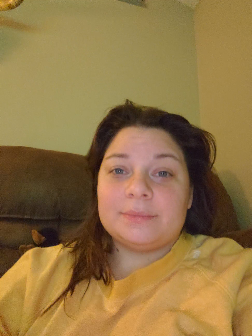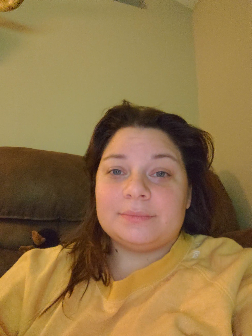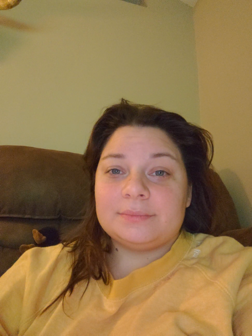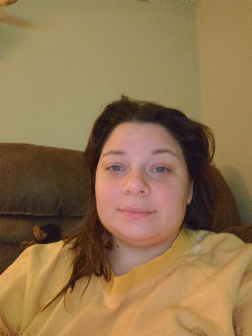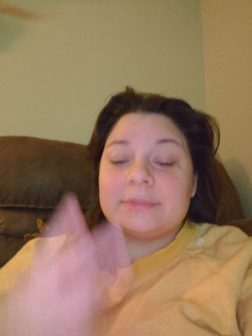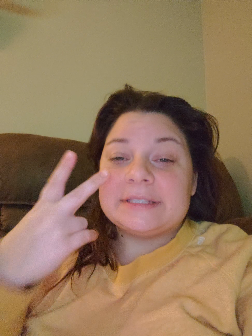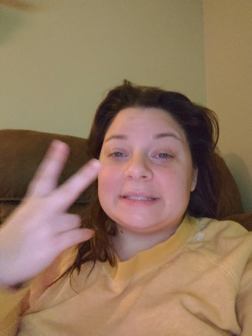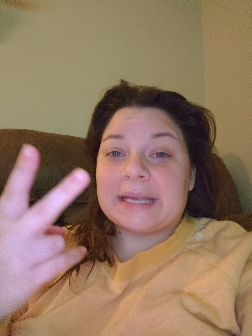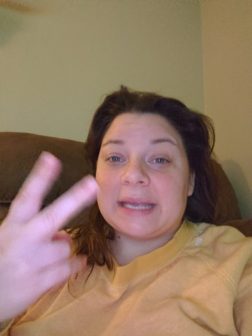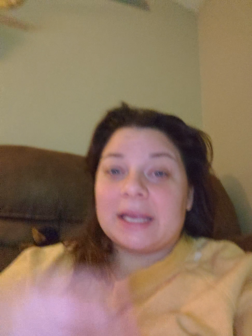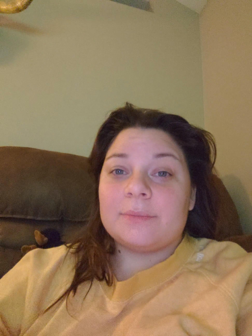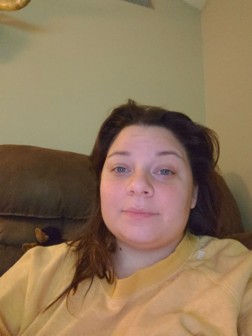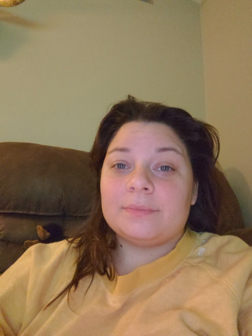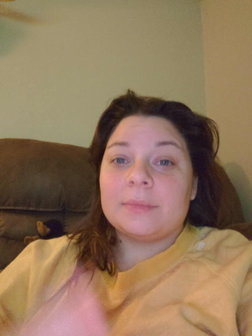see